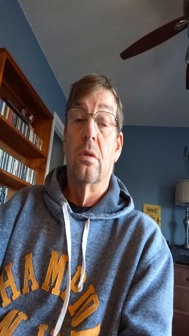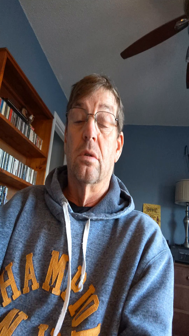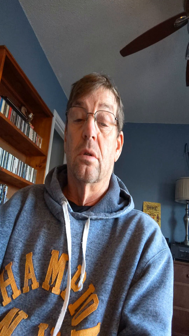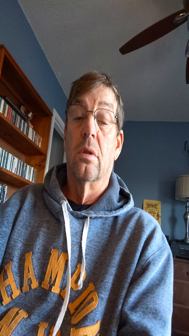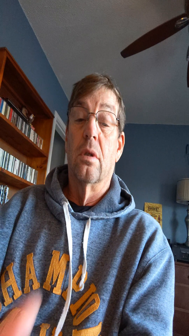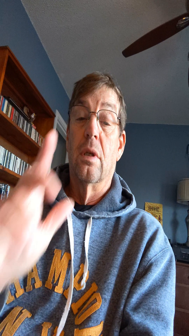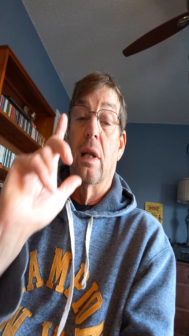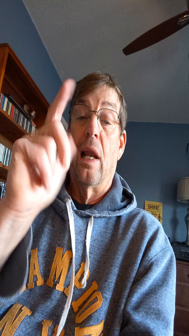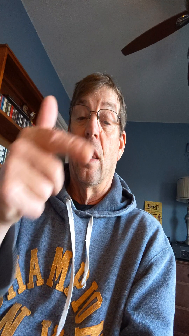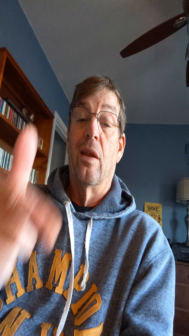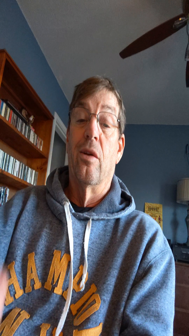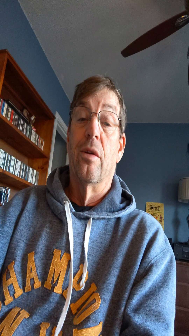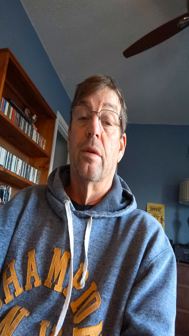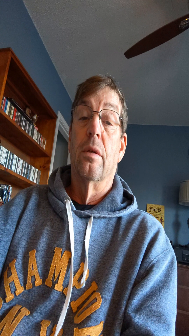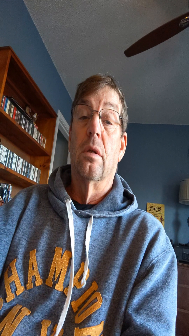later